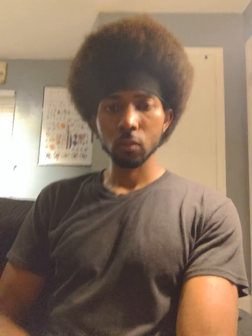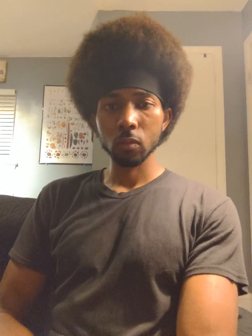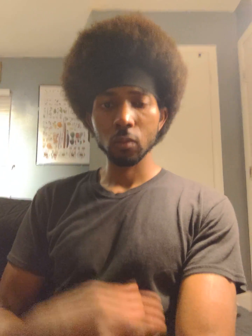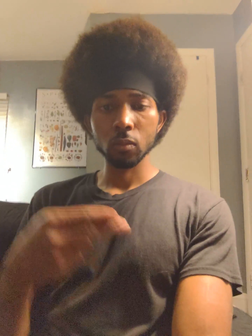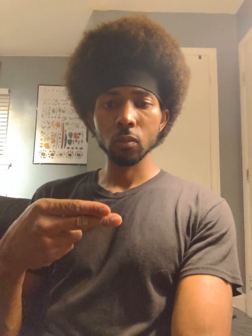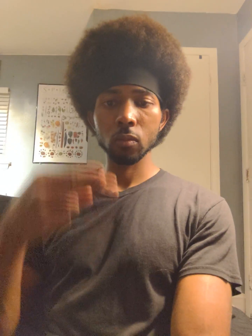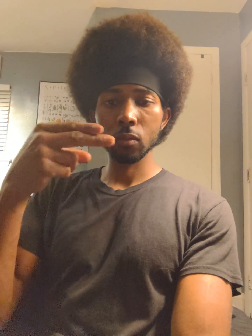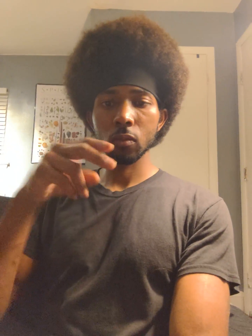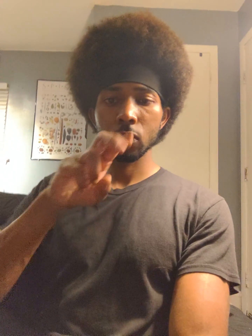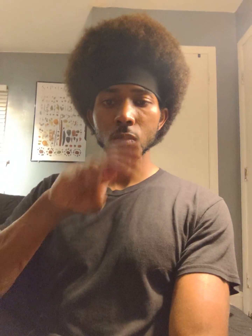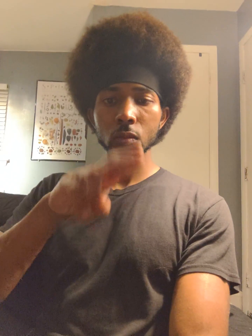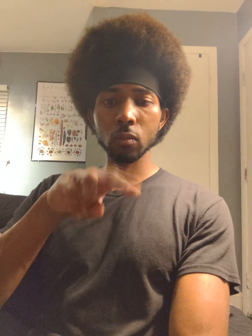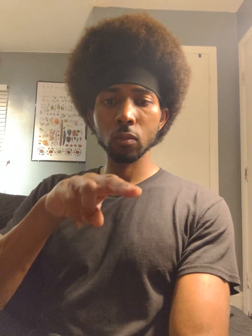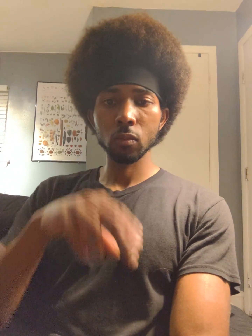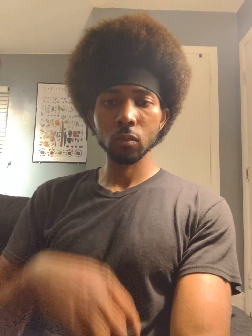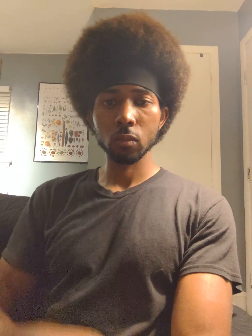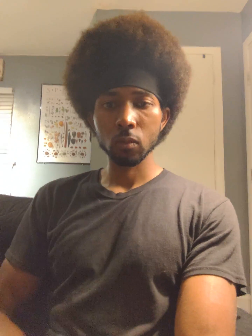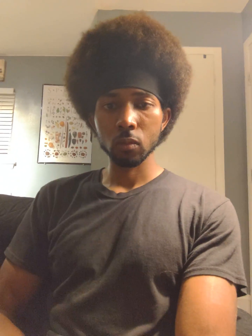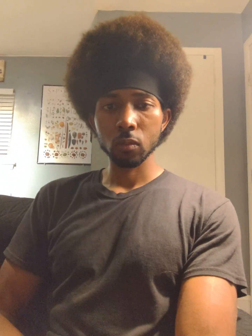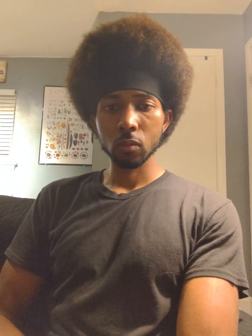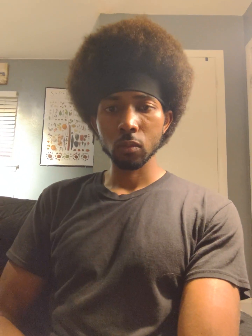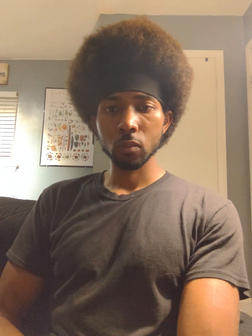high chair